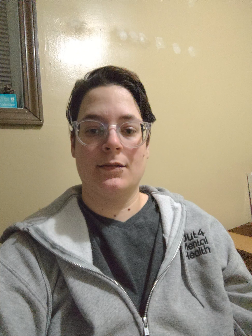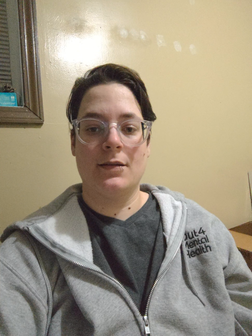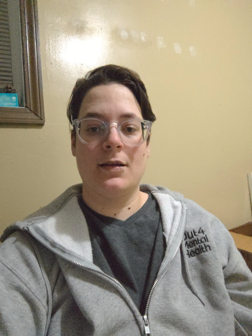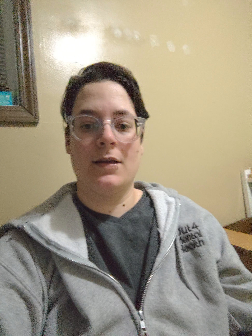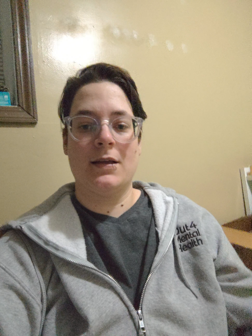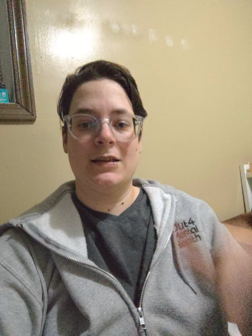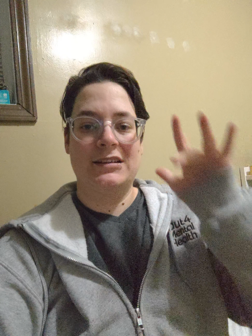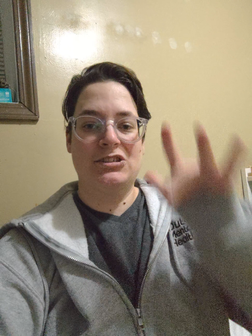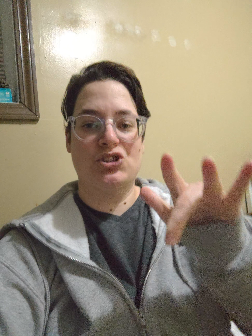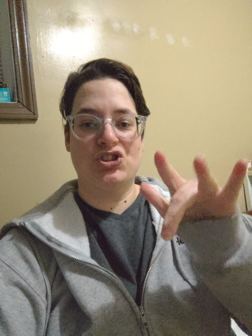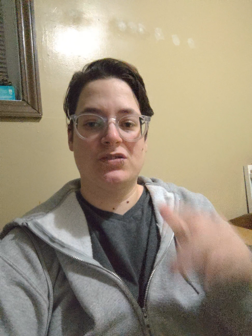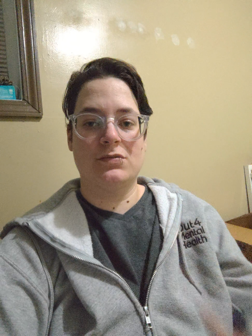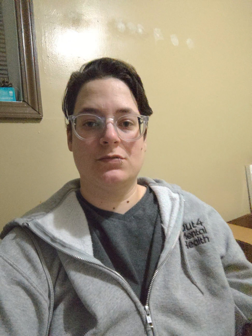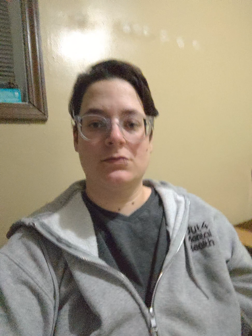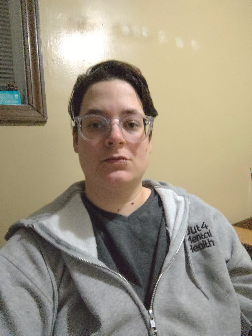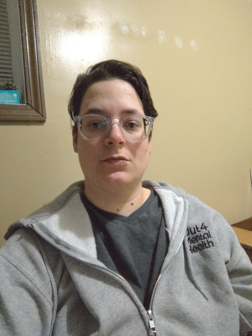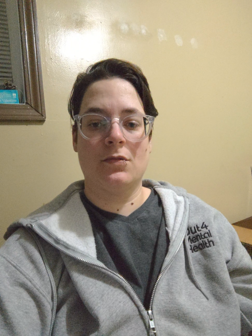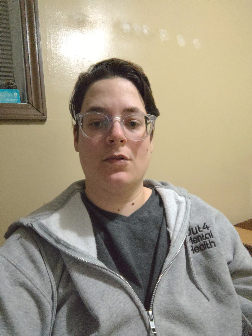touch